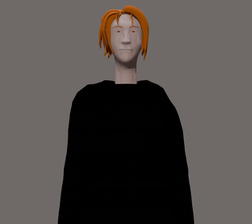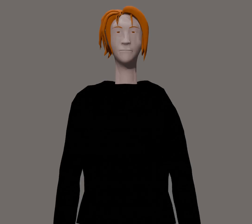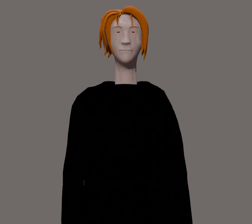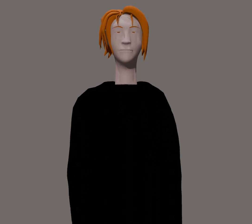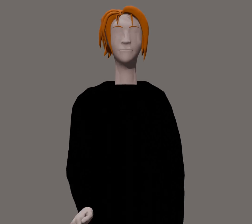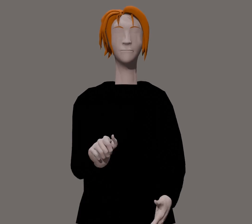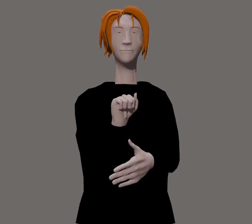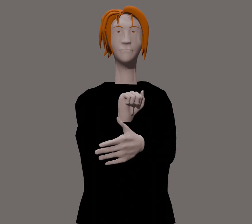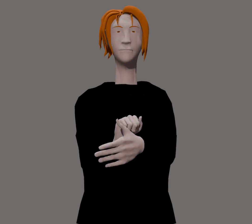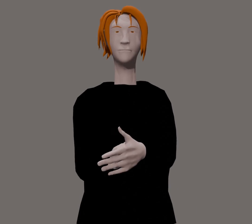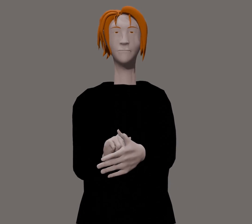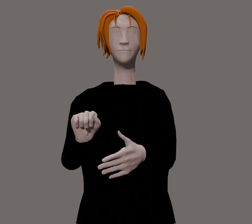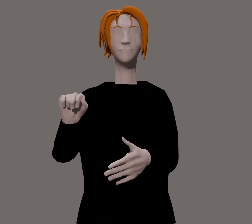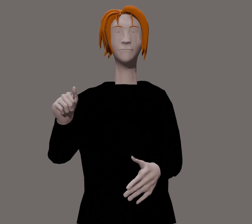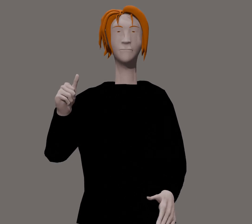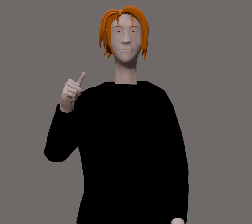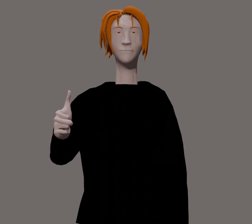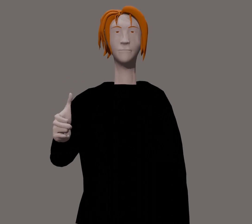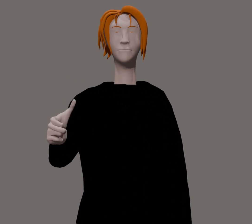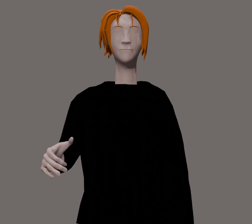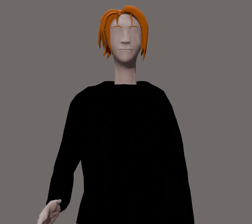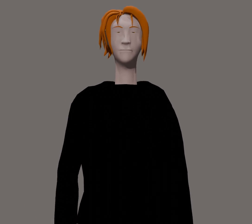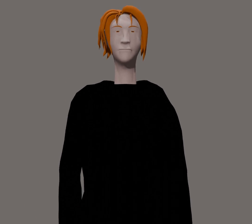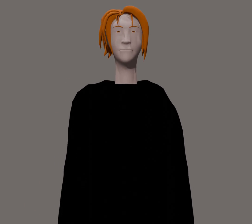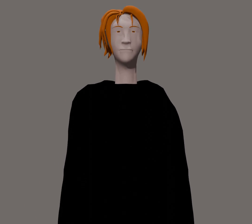Check Off